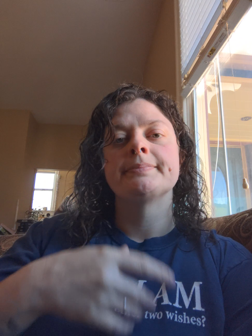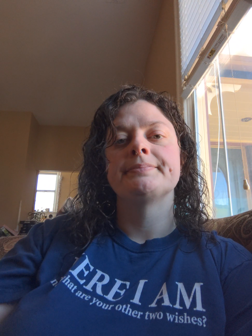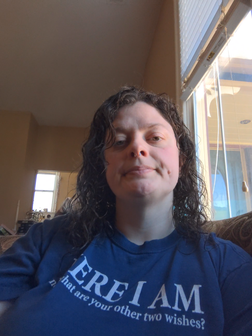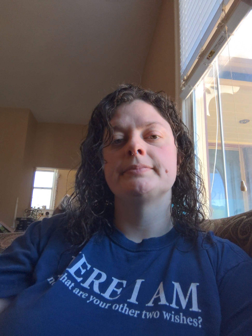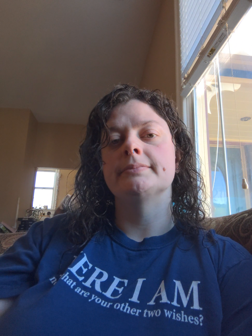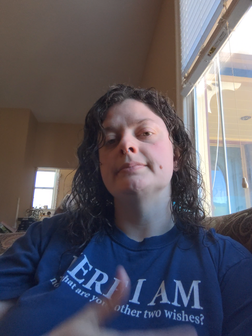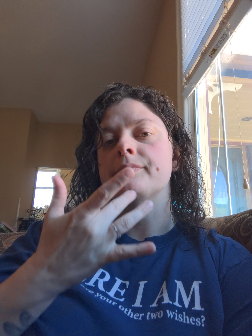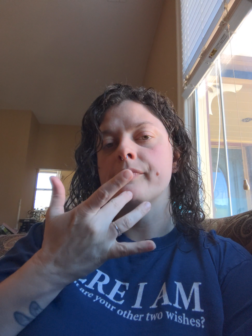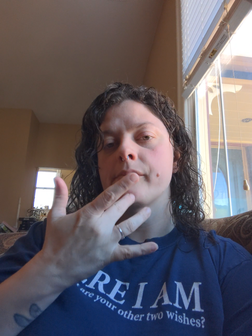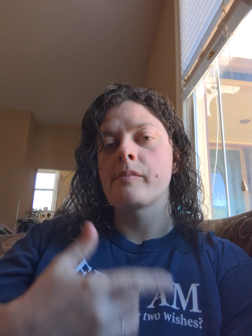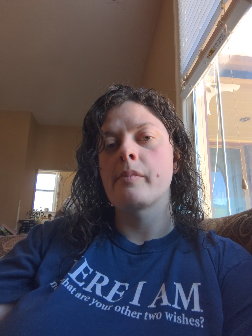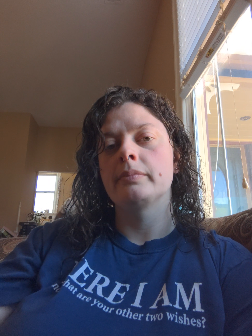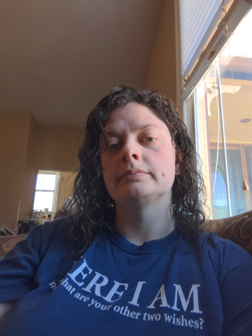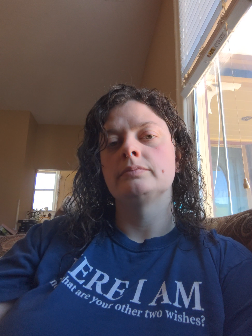taste